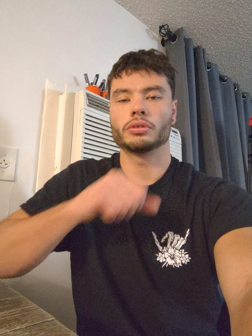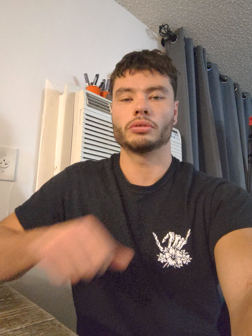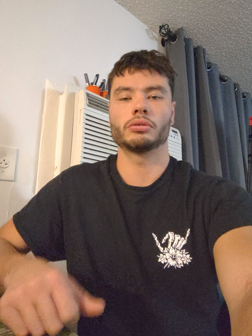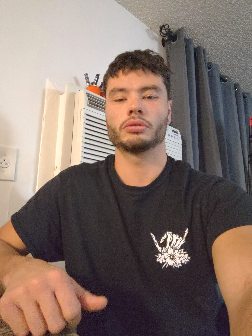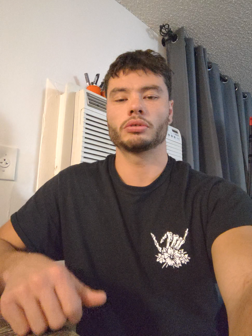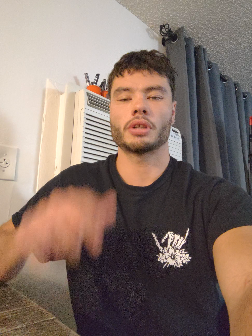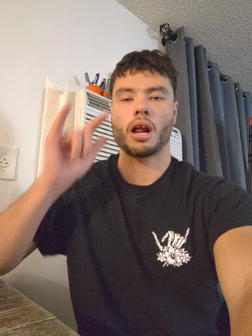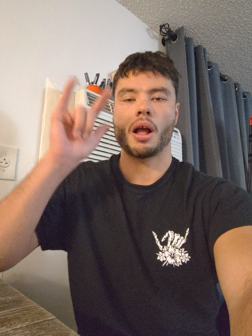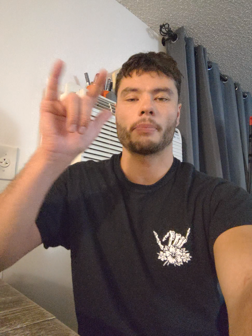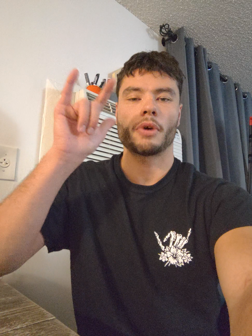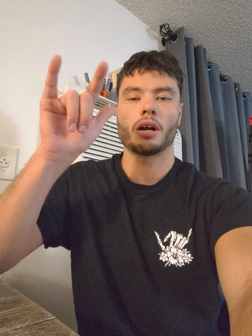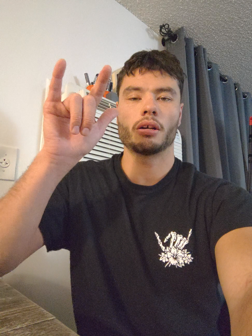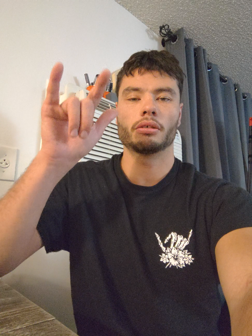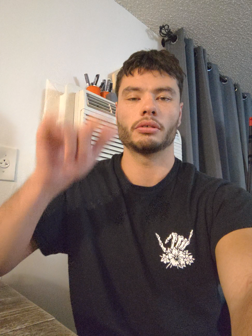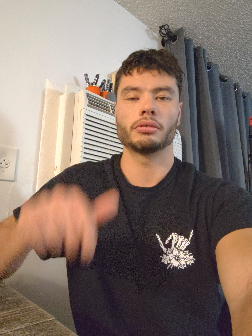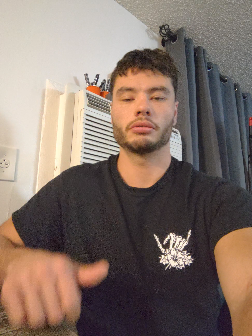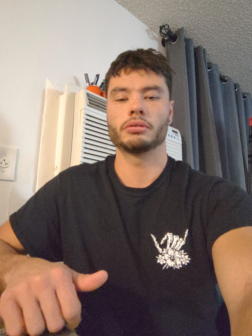airplane